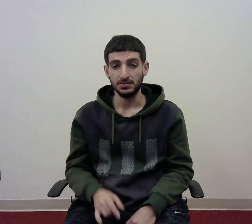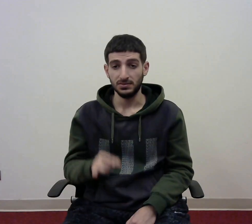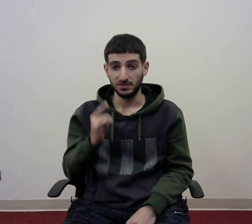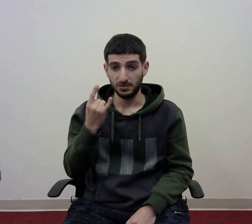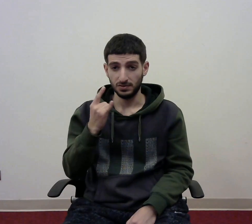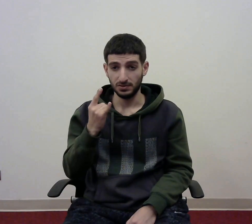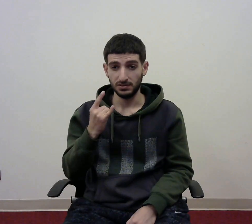uşaq